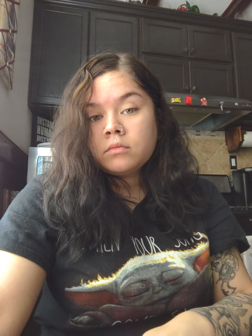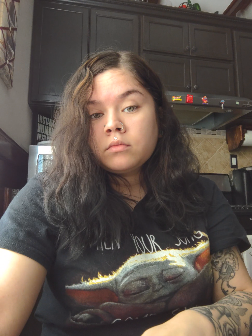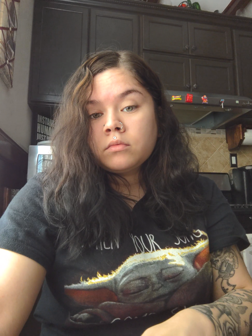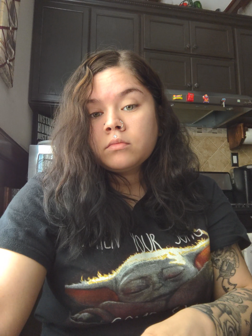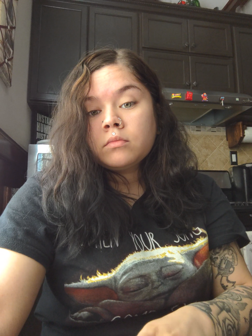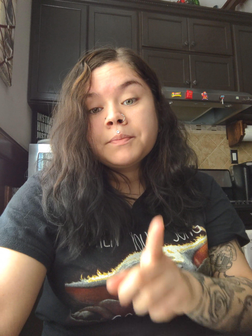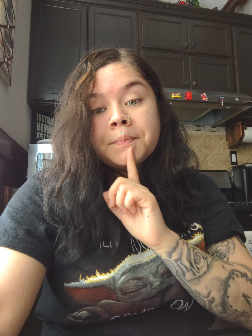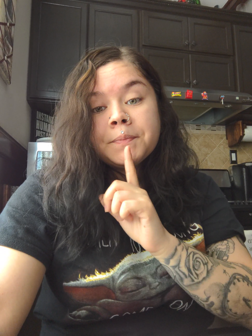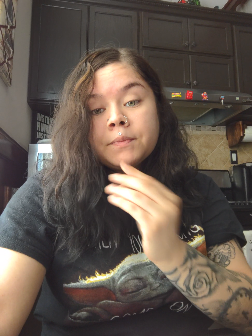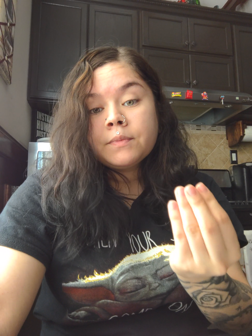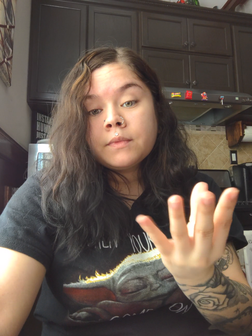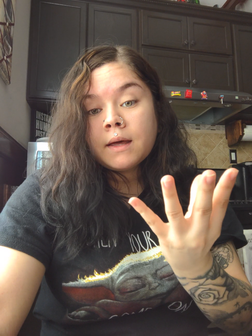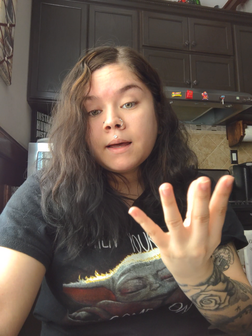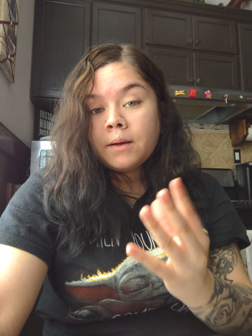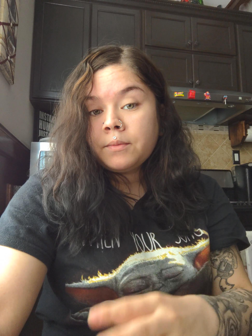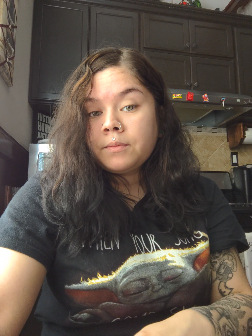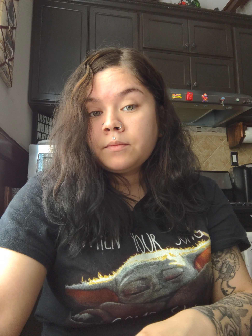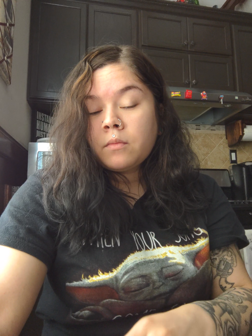lamp